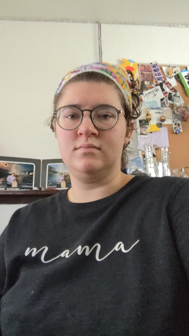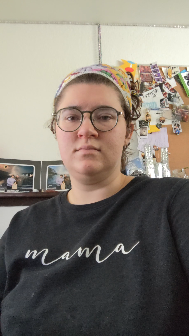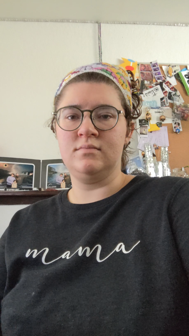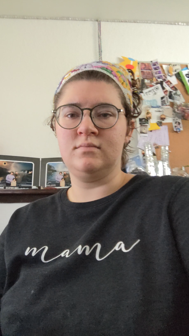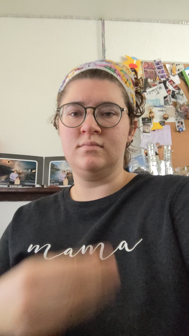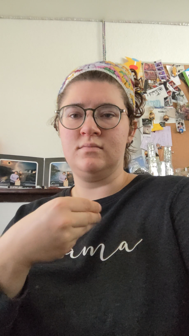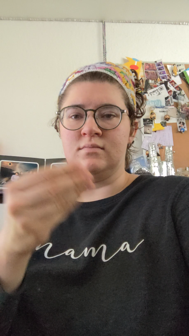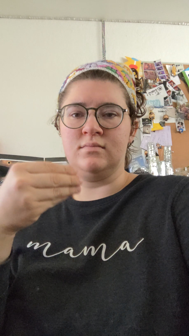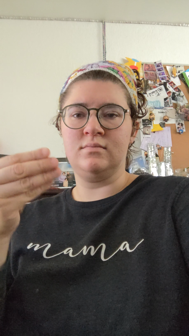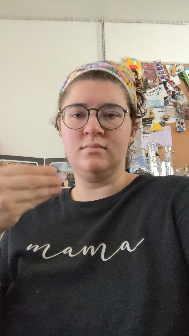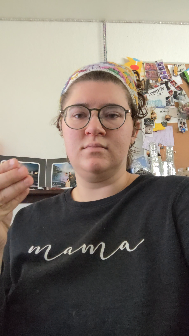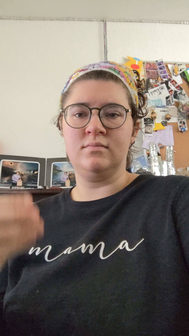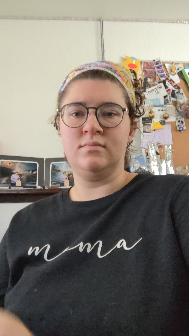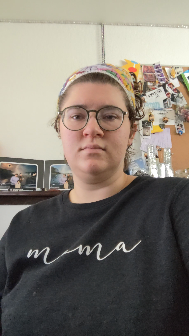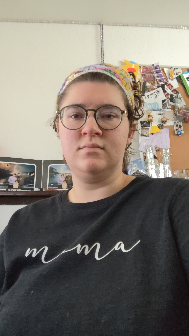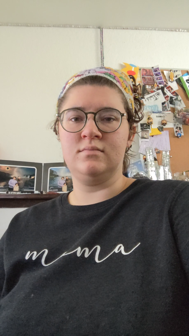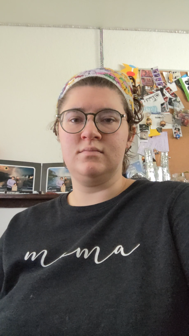shopping